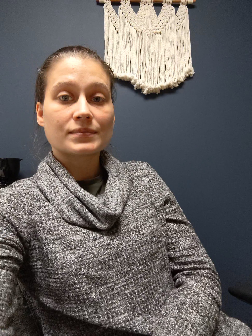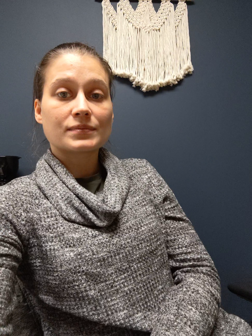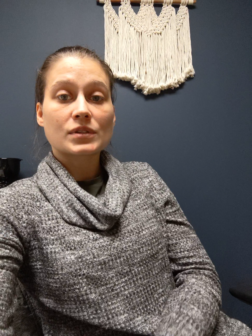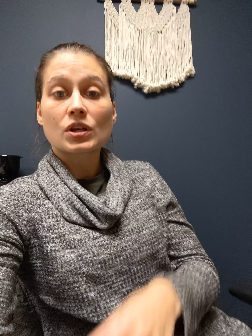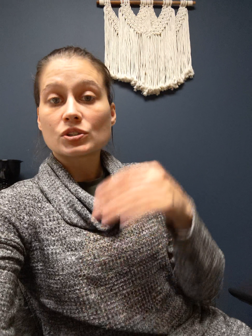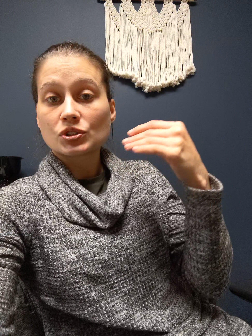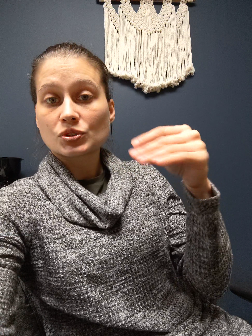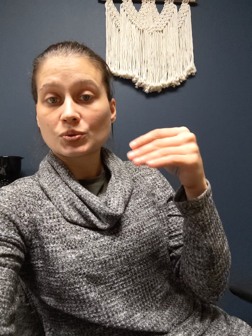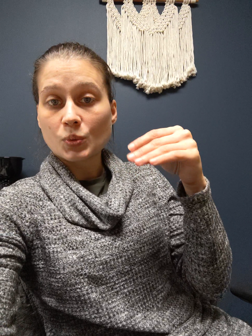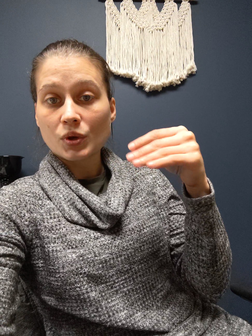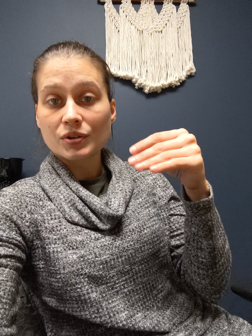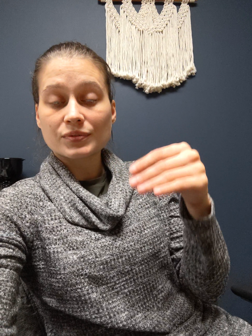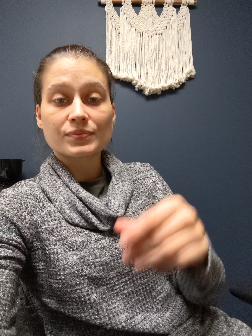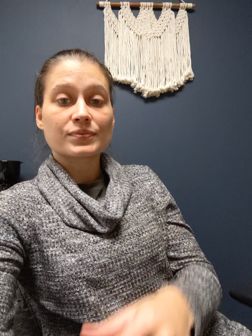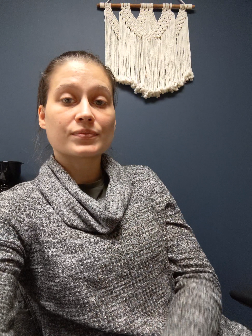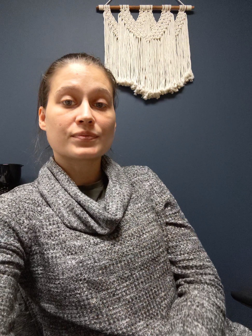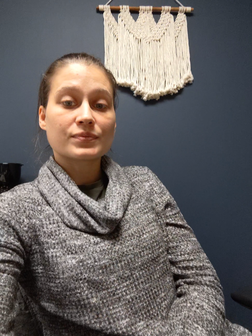store